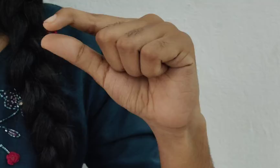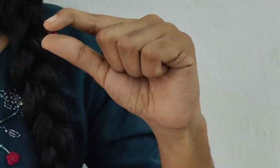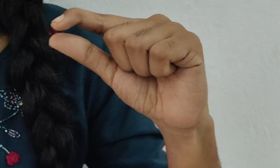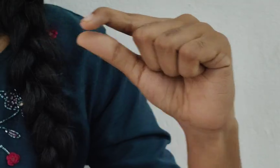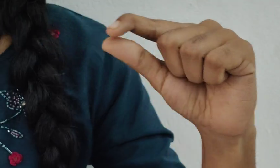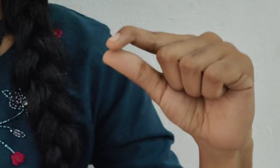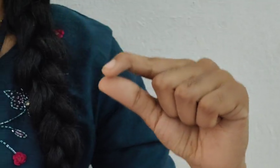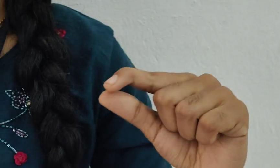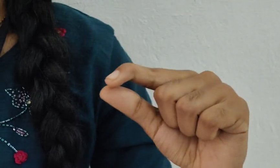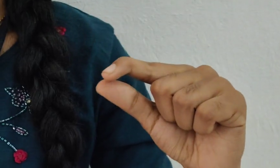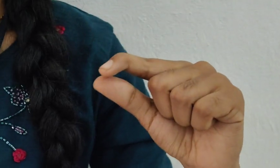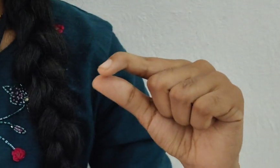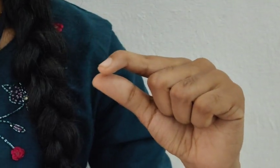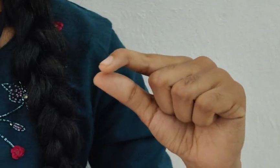ഊ